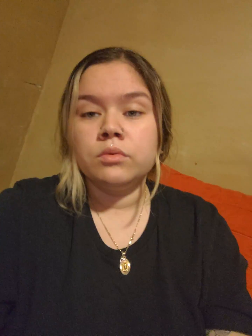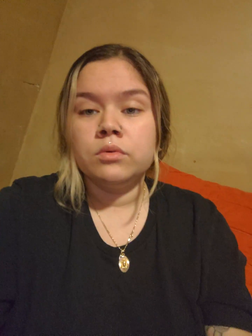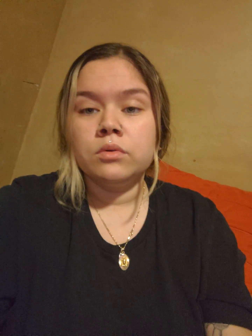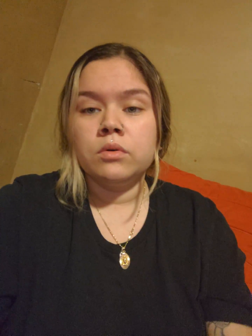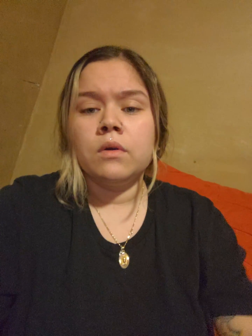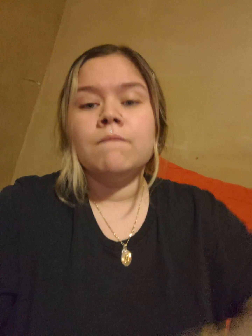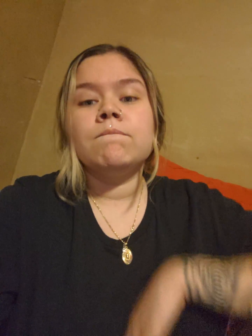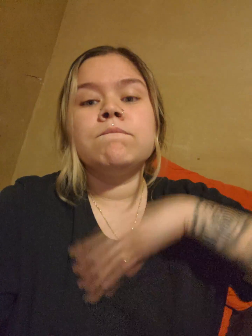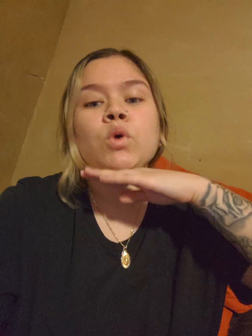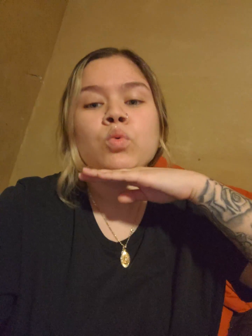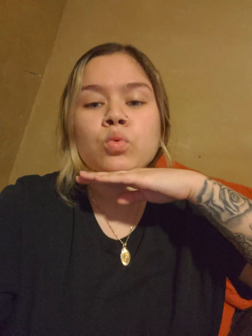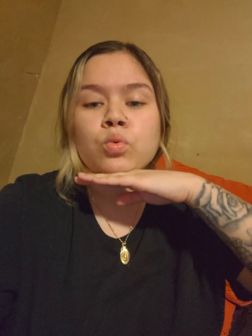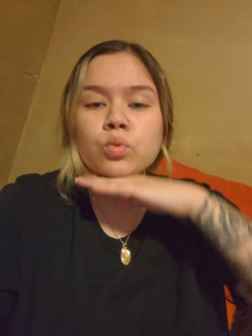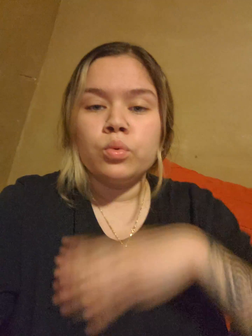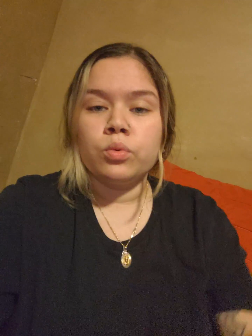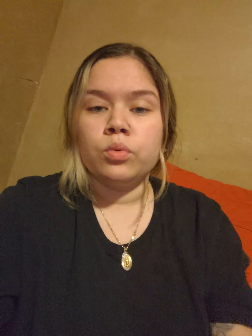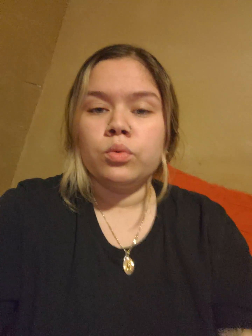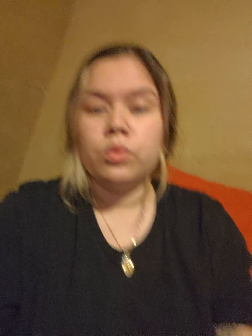full